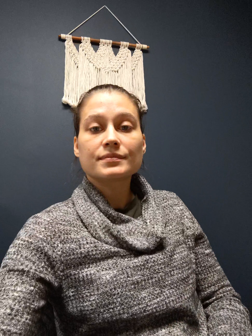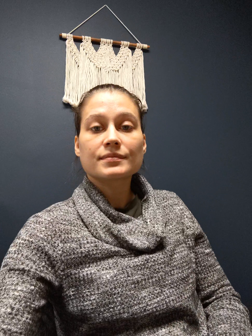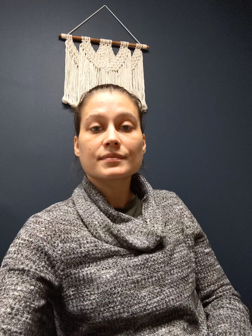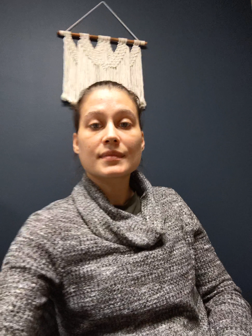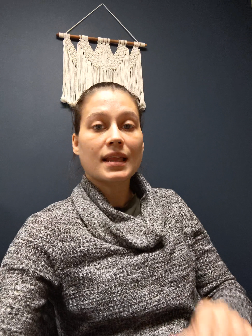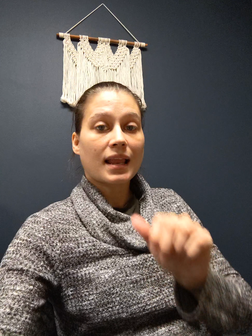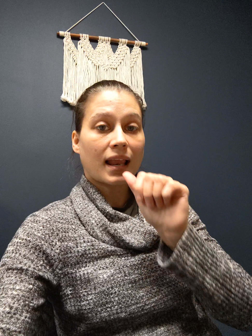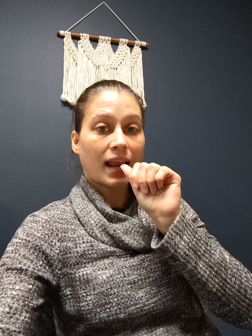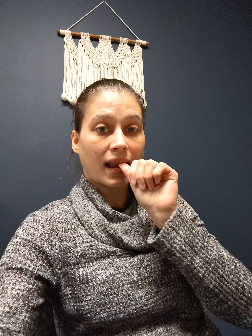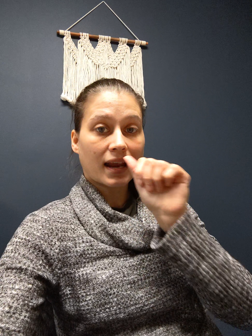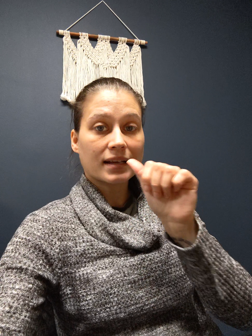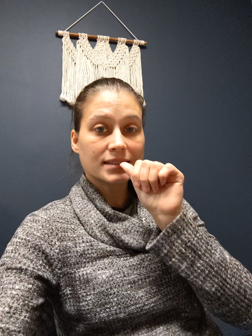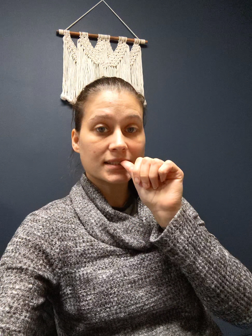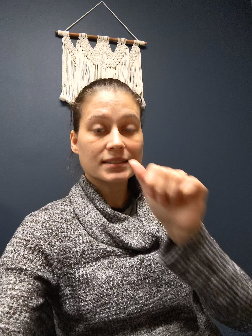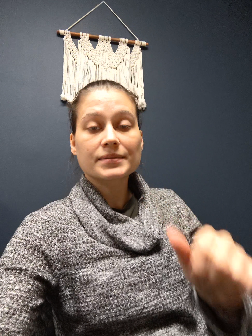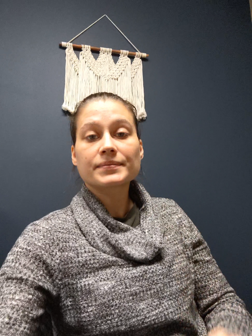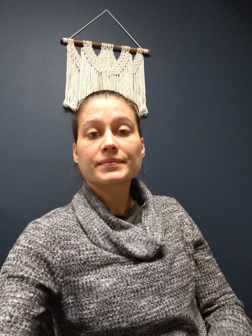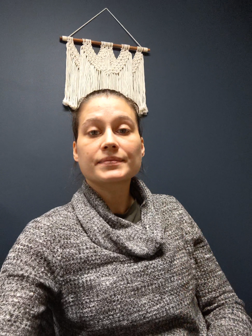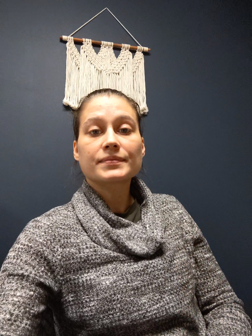nuts